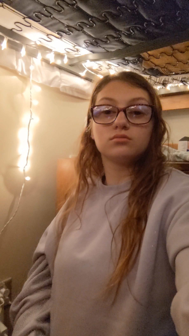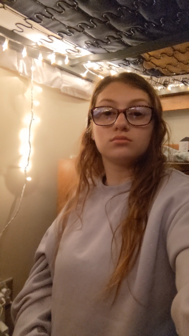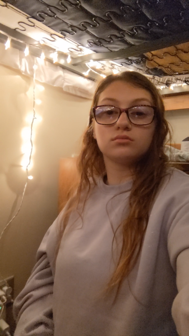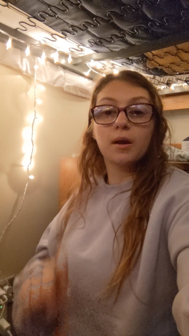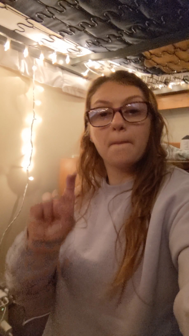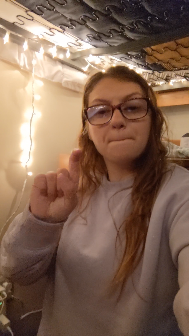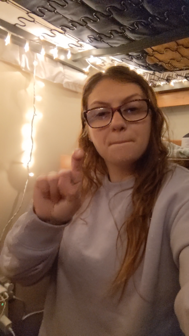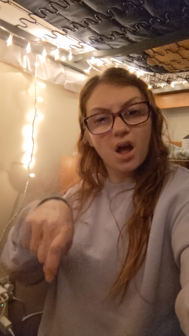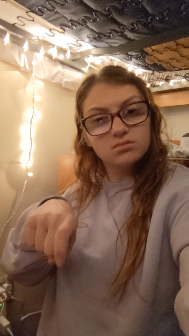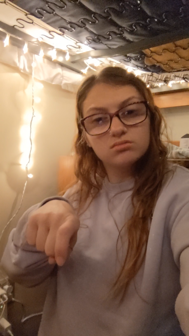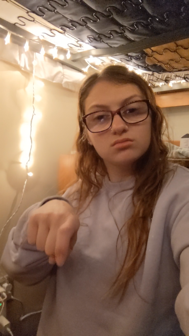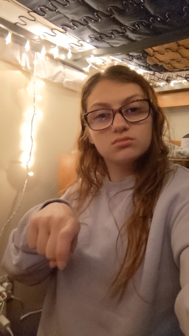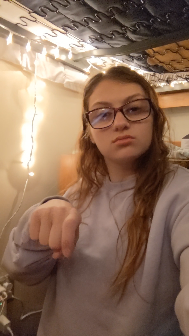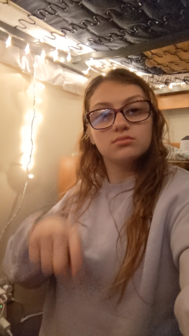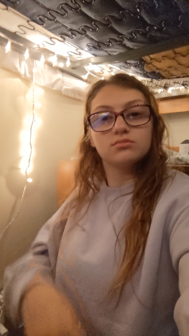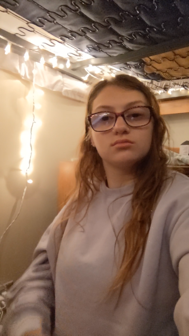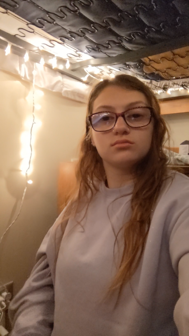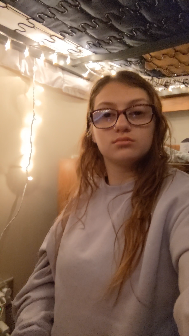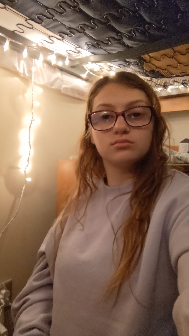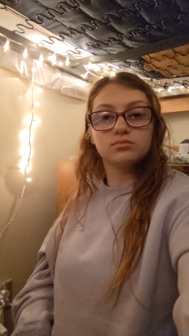must